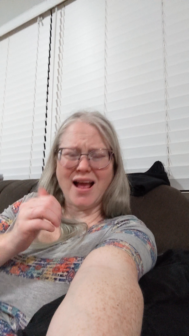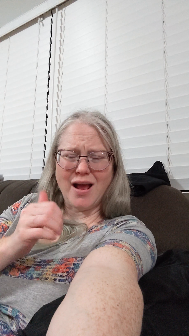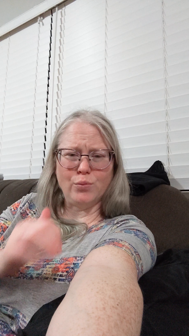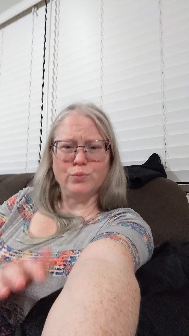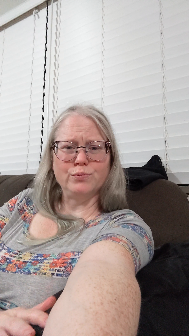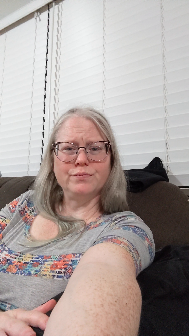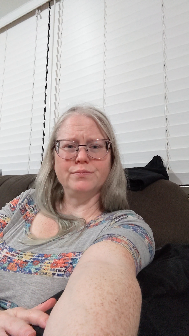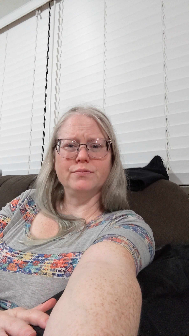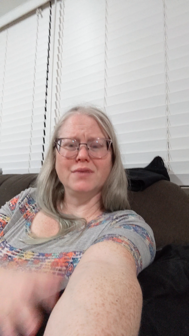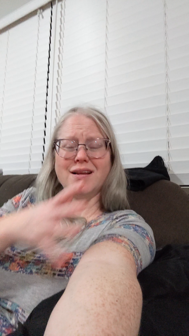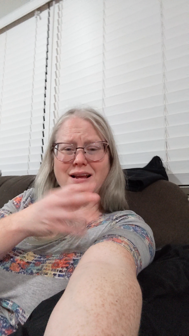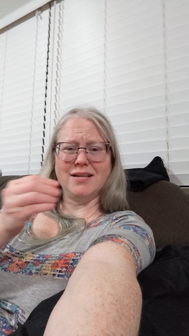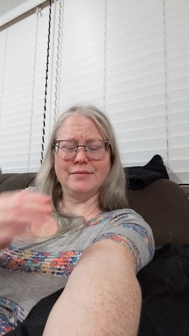and